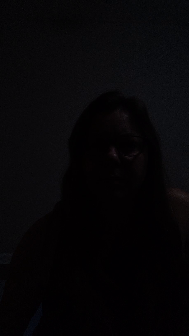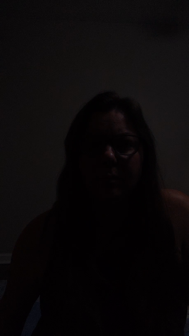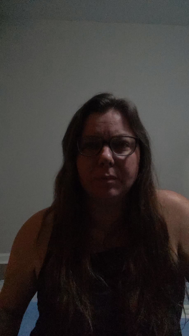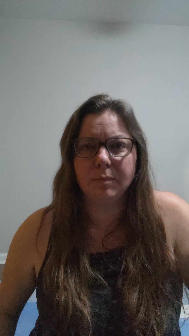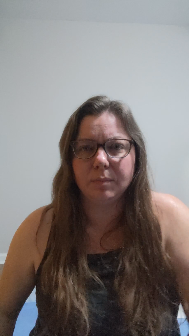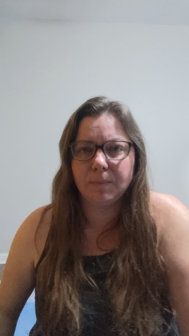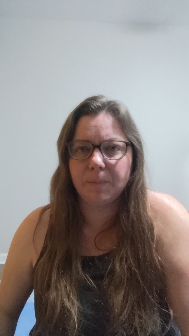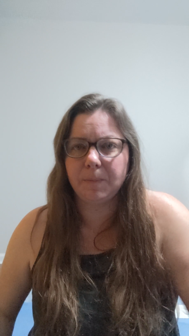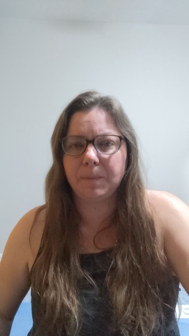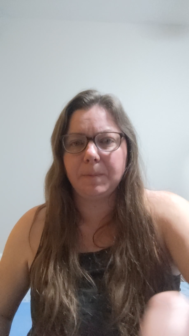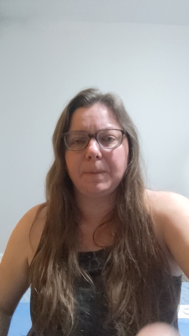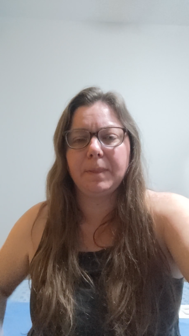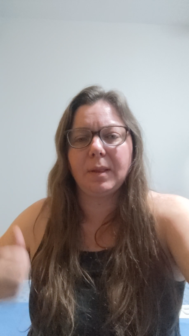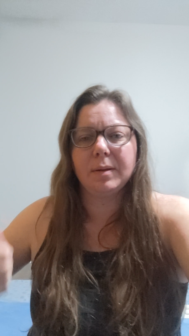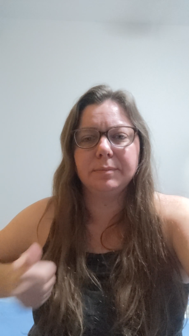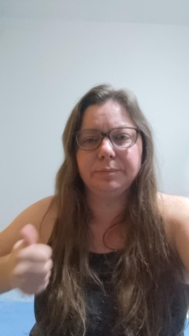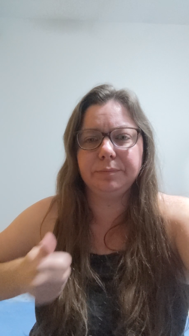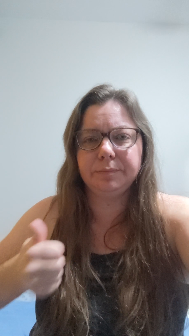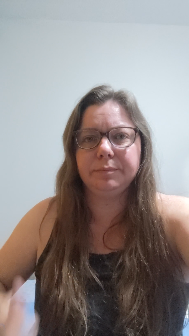chase